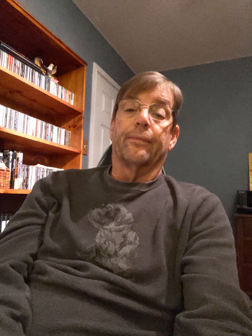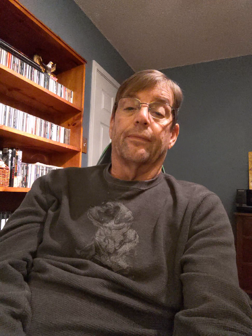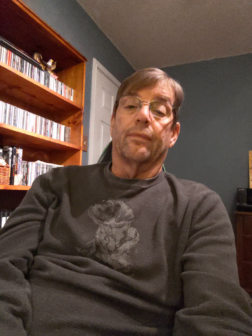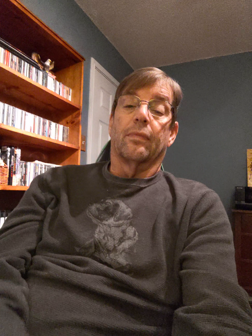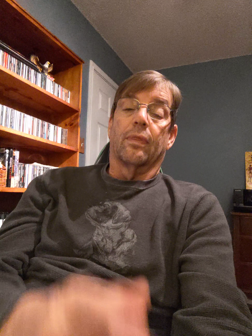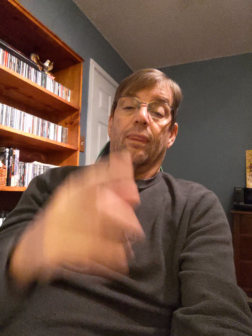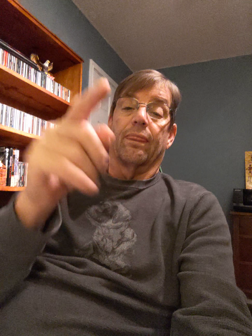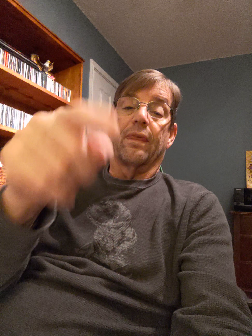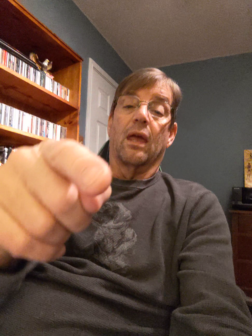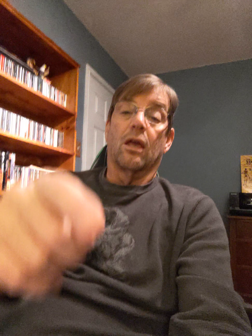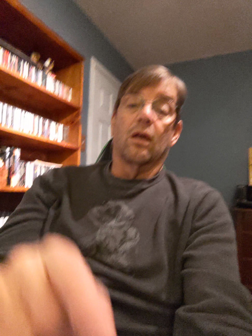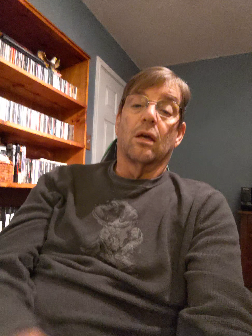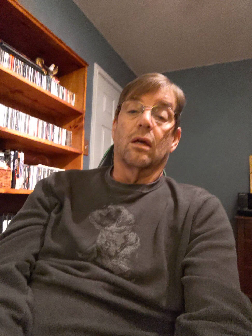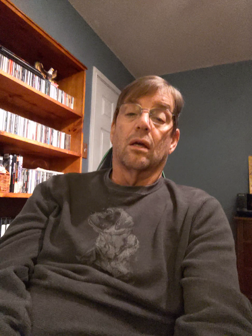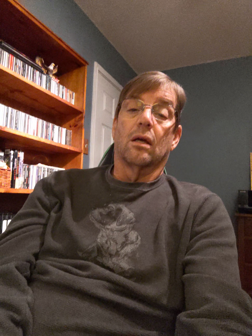there